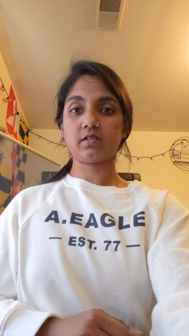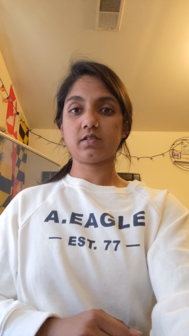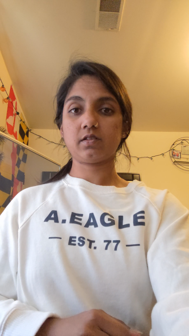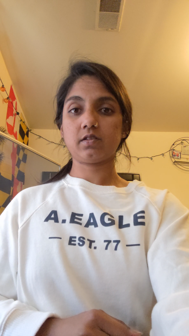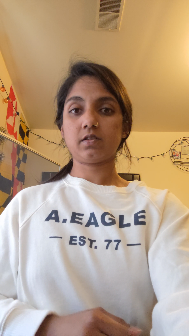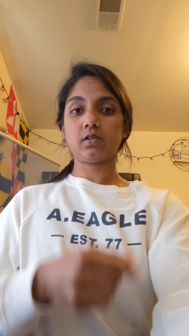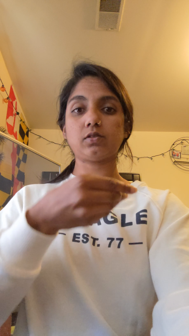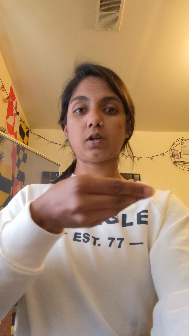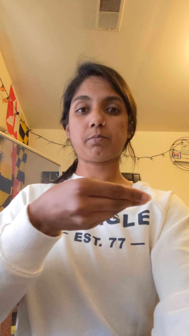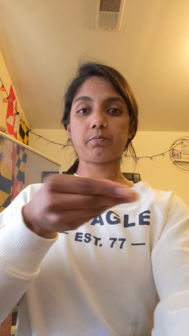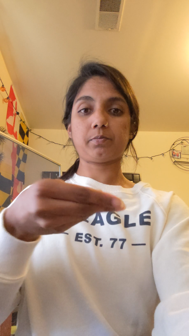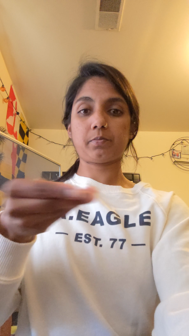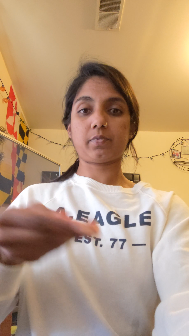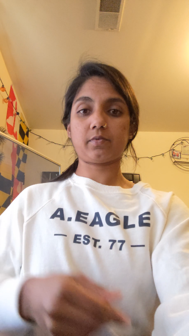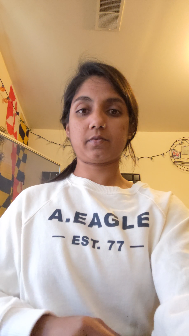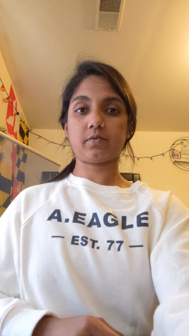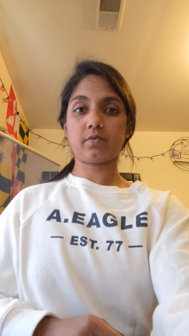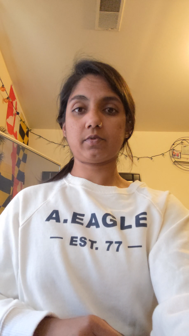shopping